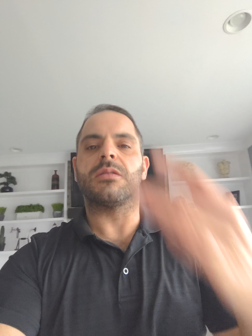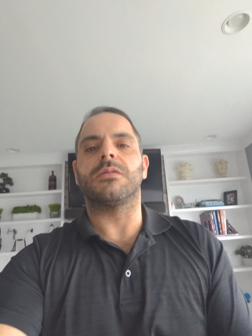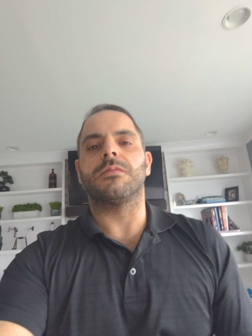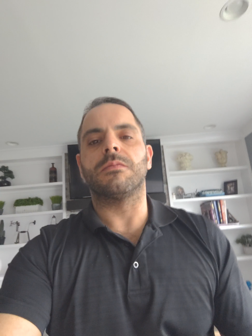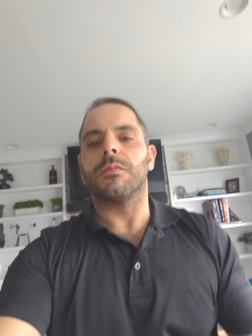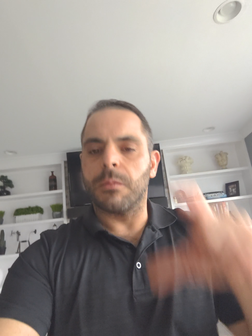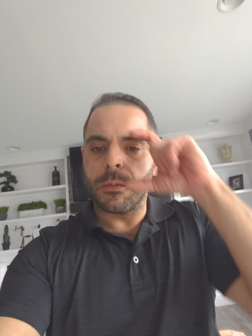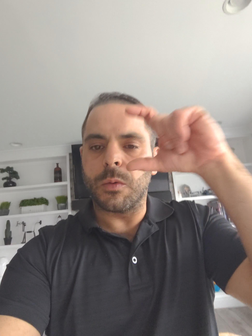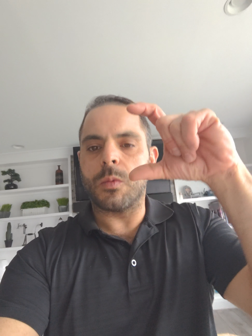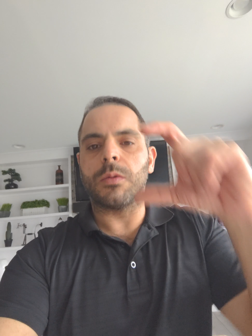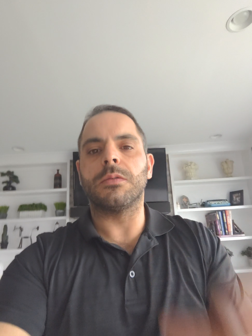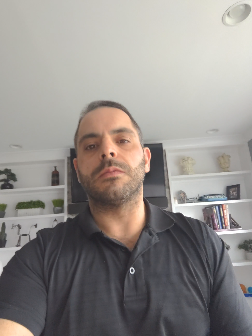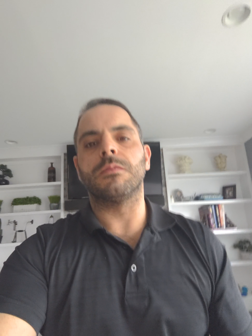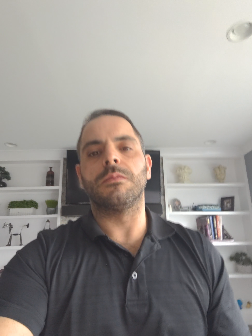moon